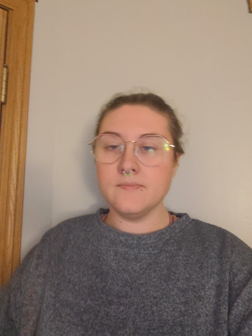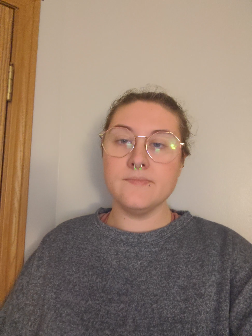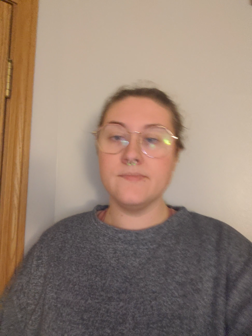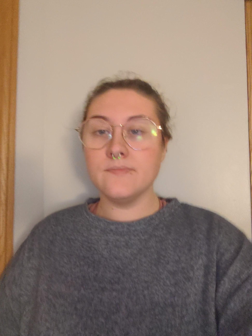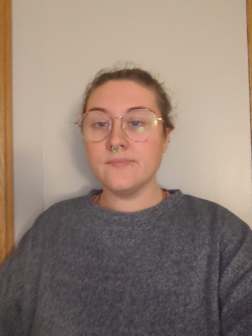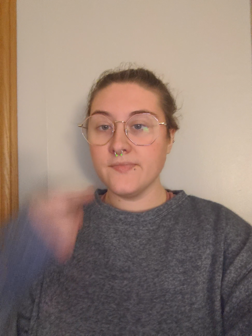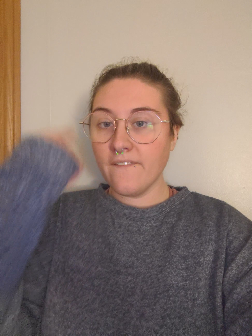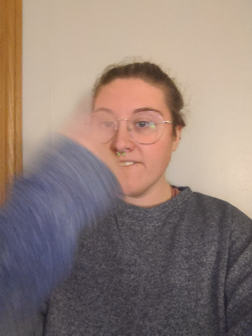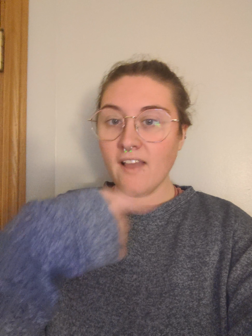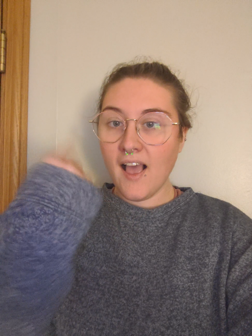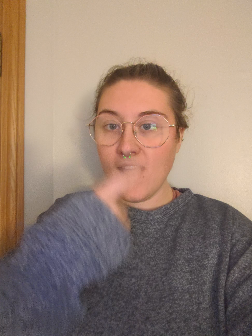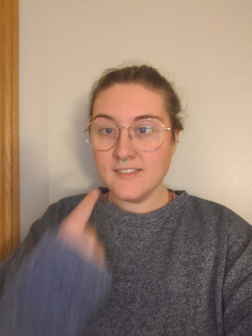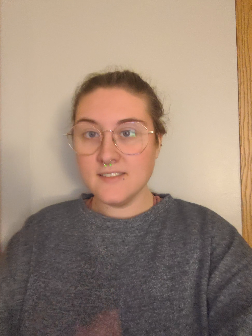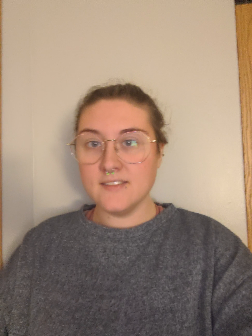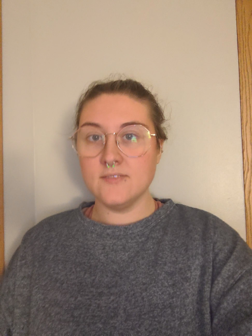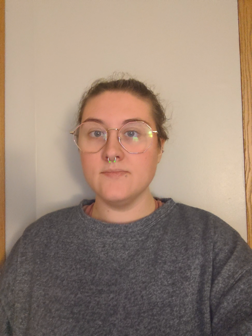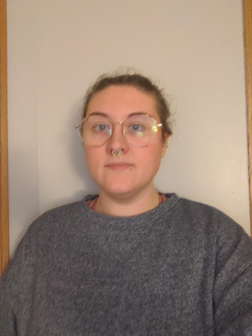face